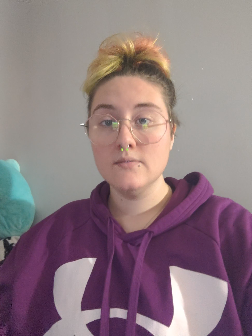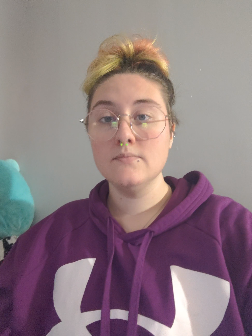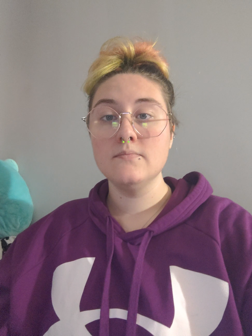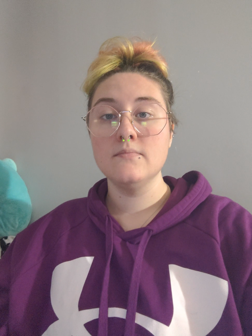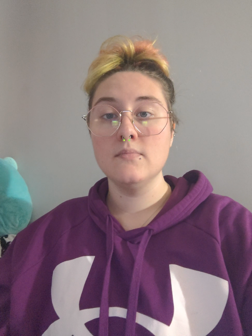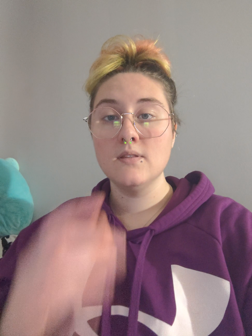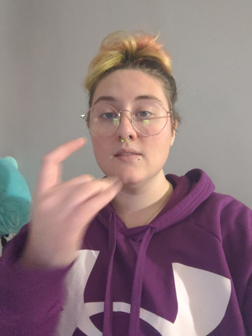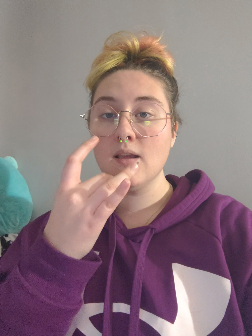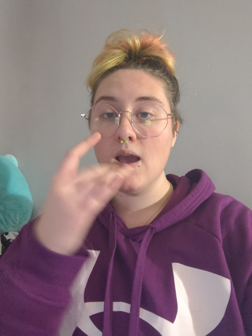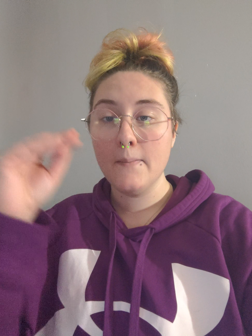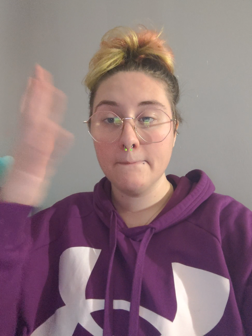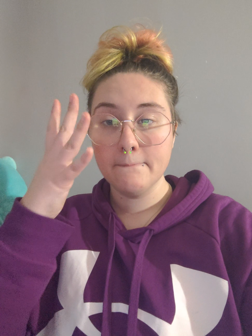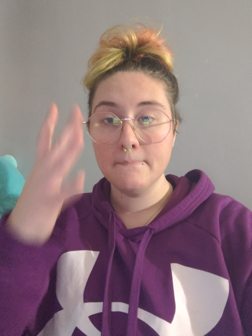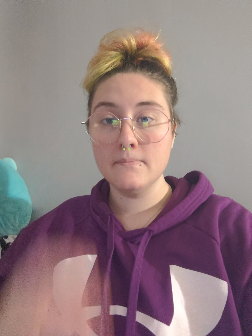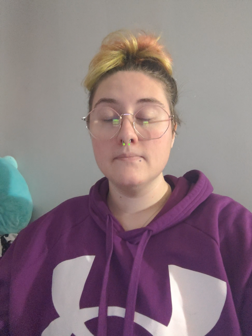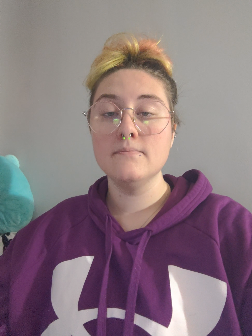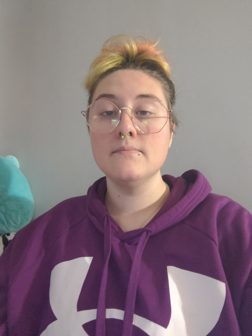lamp